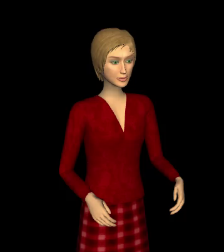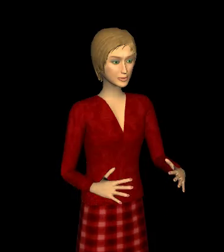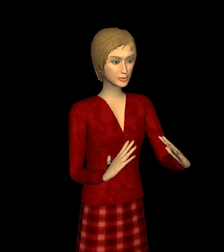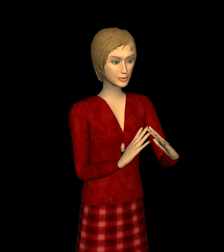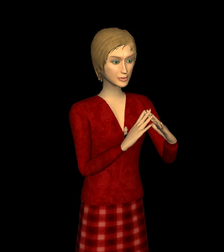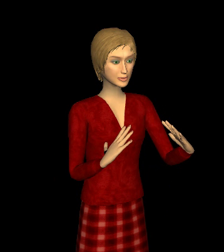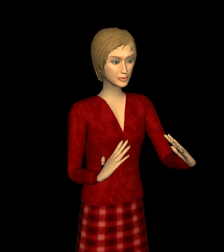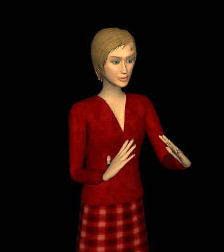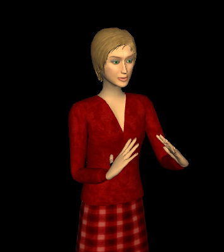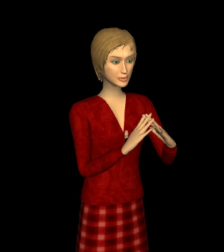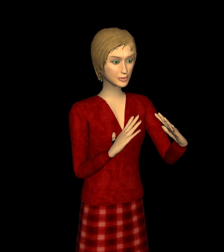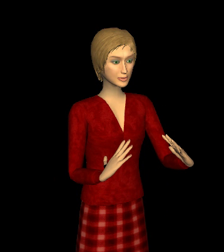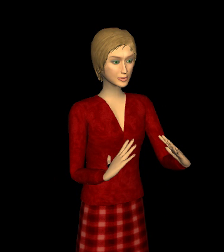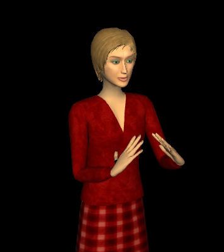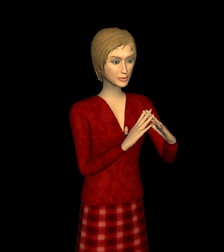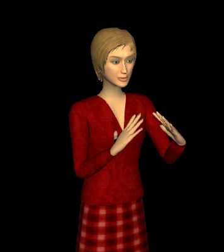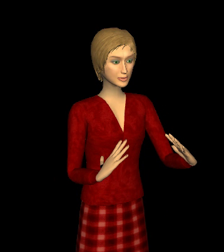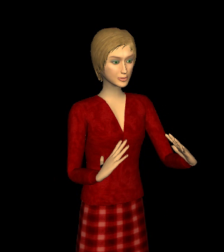معركة